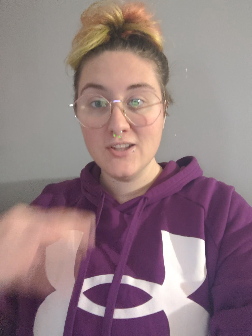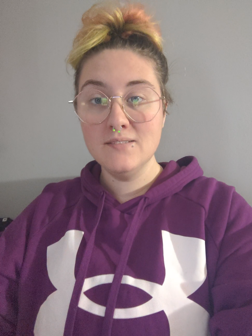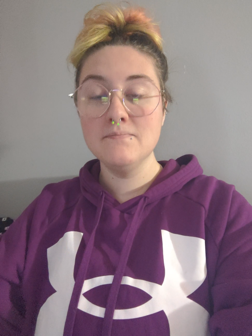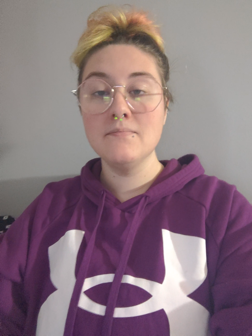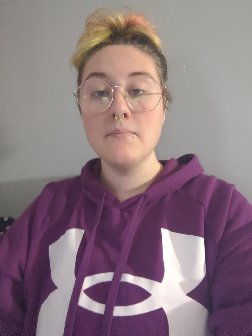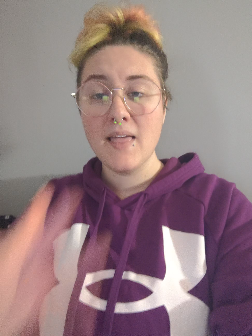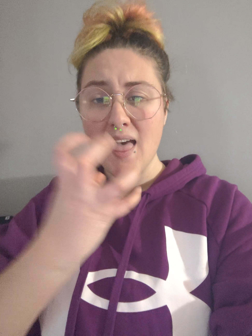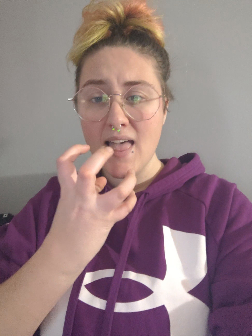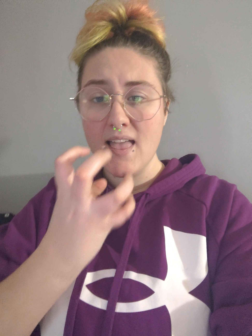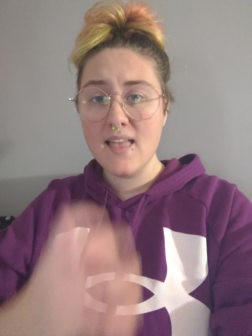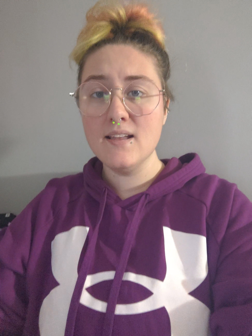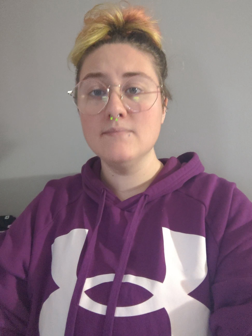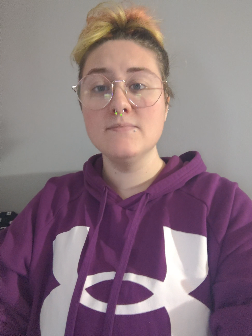mad